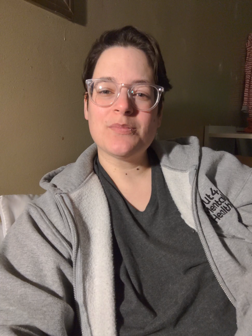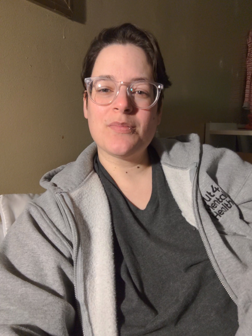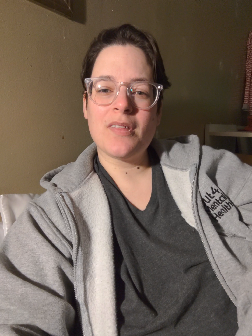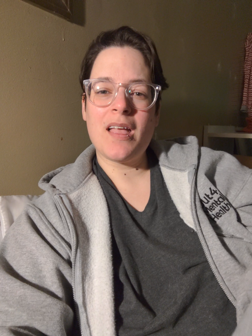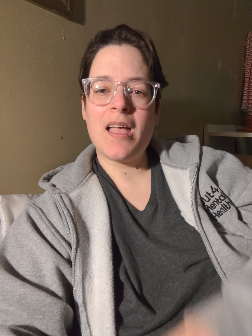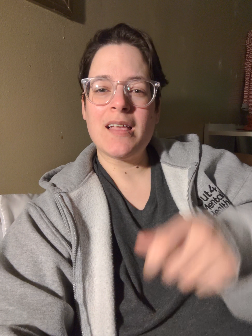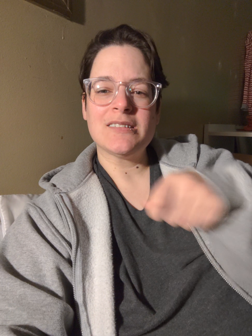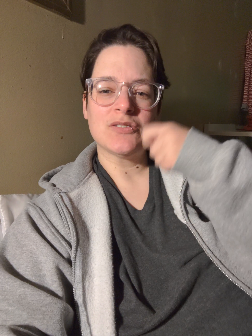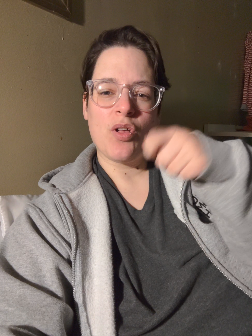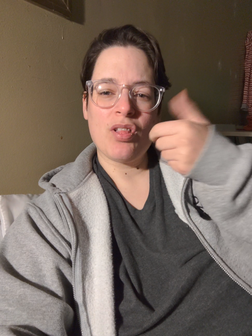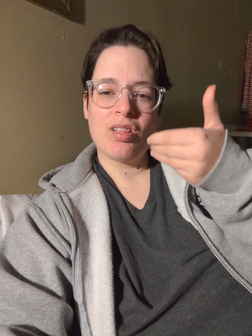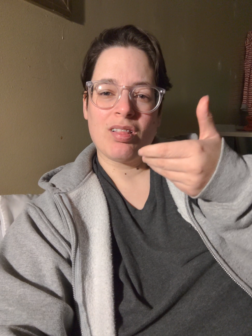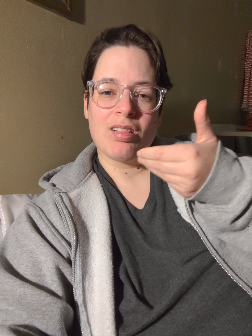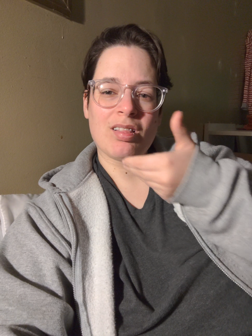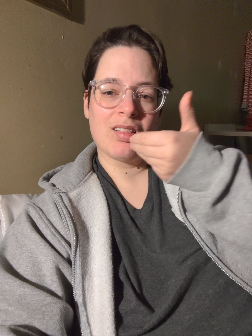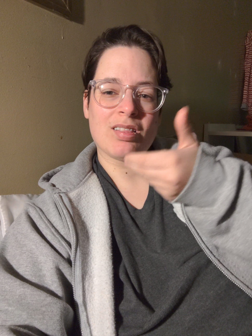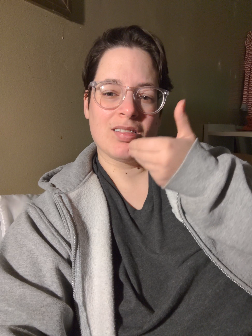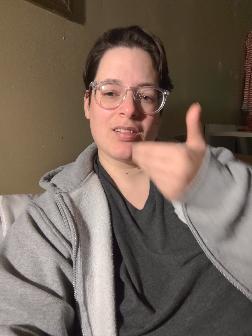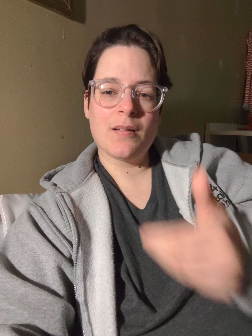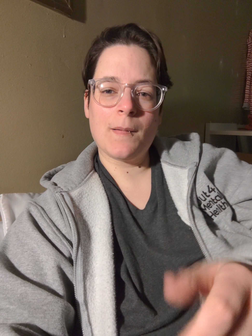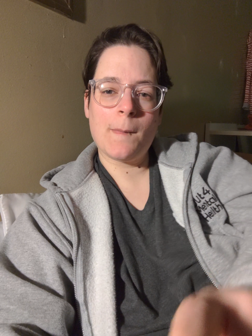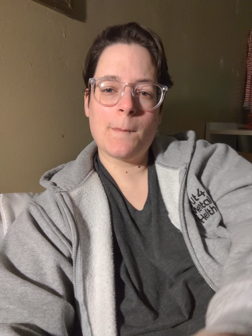cereal